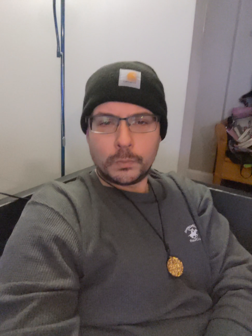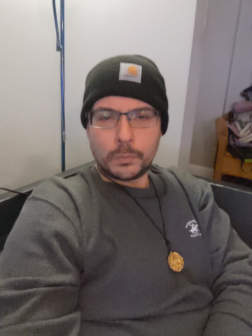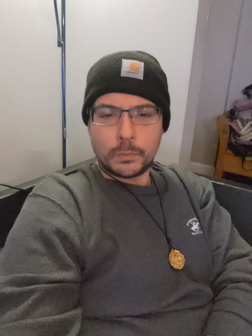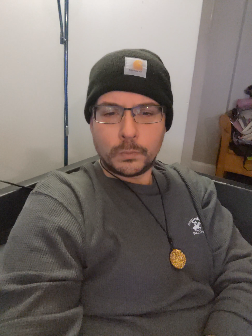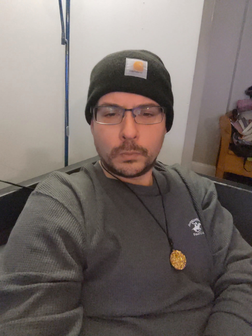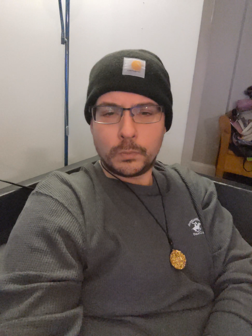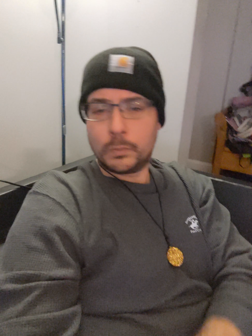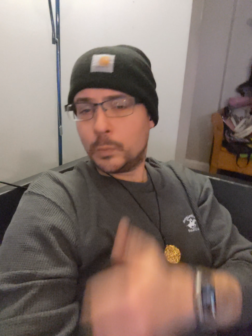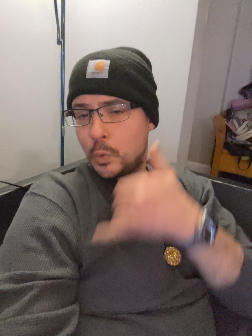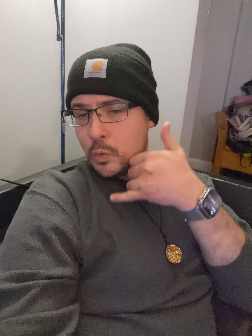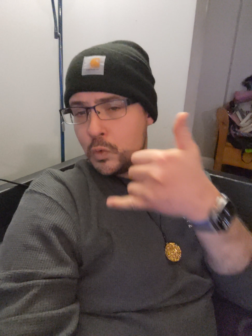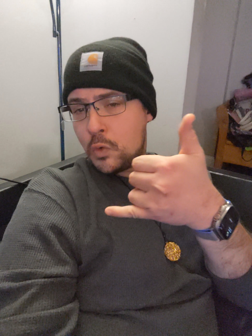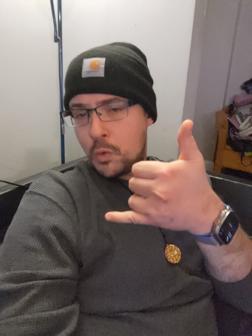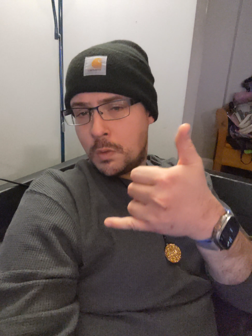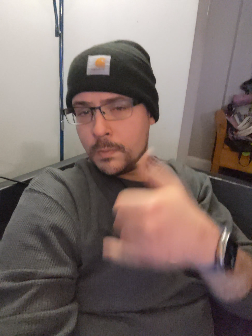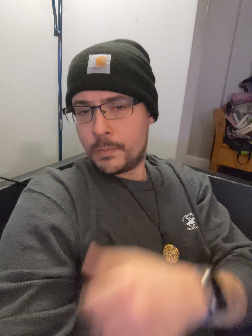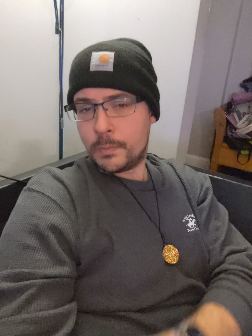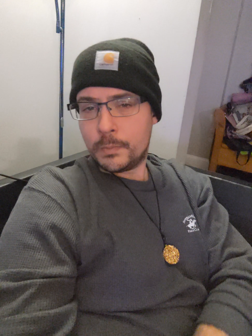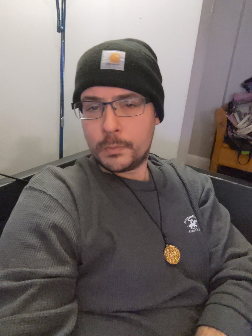call on the phone